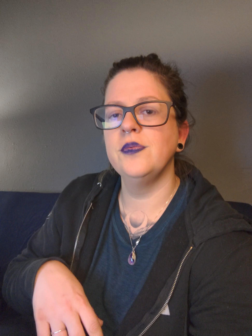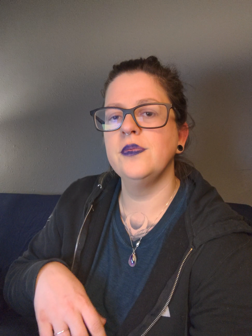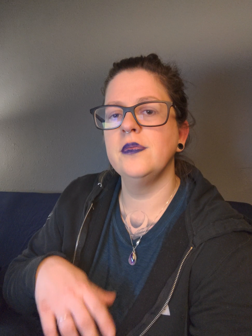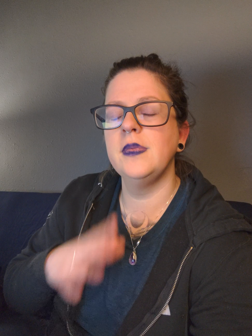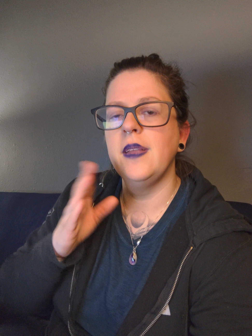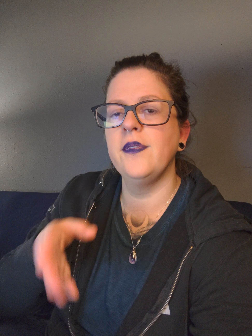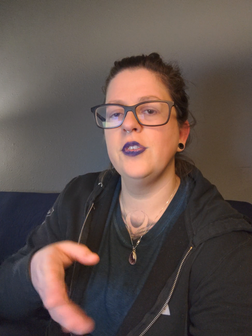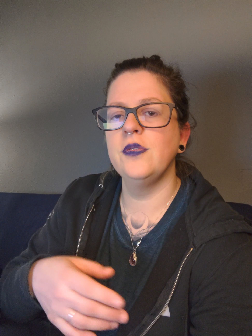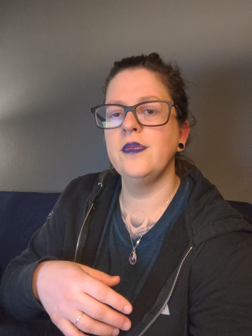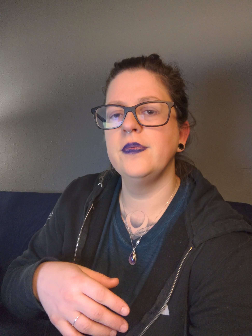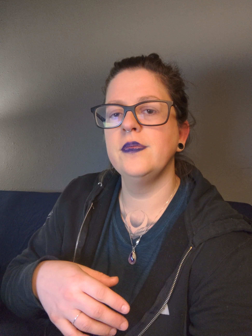after